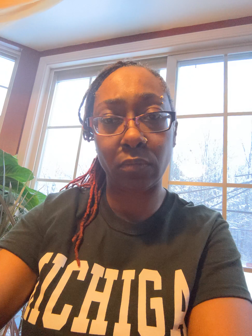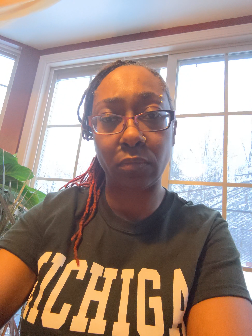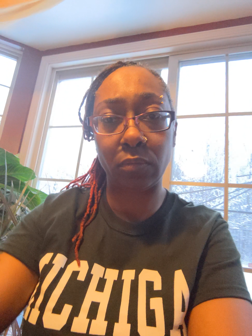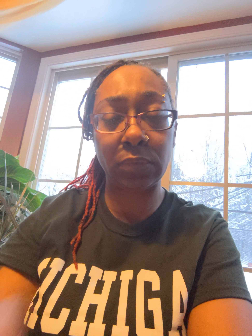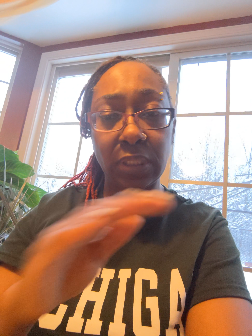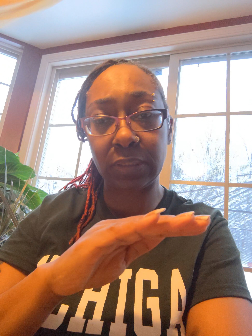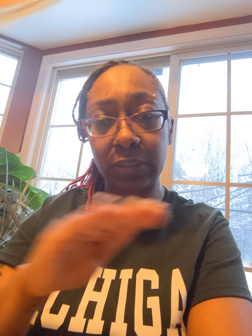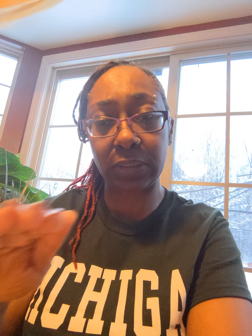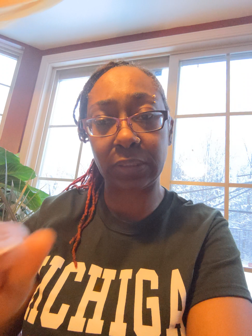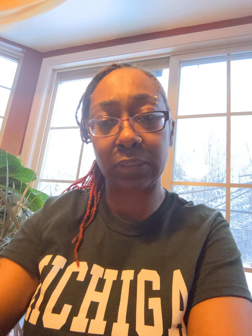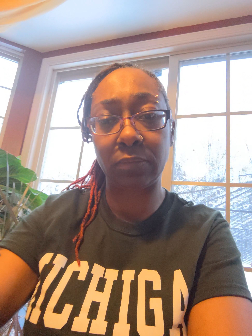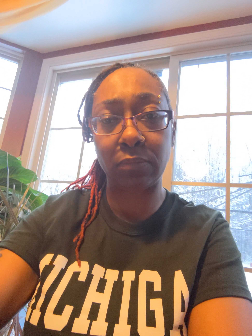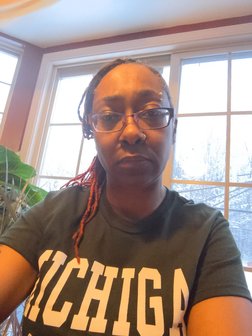clean